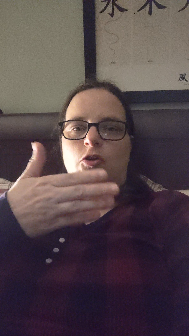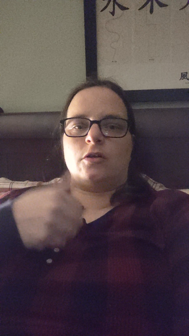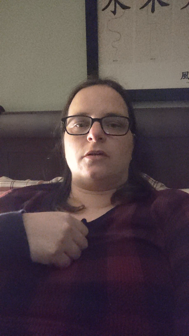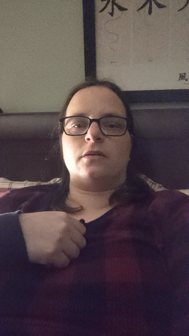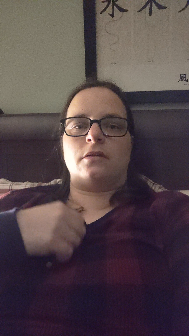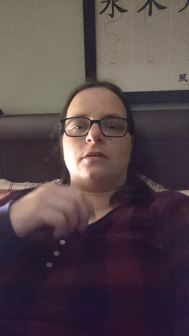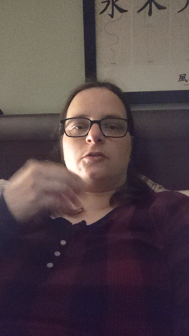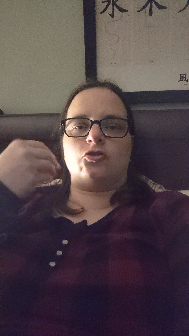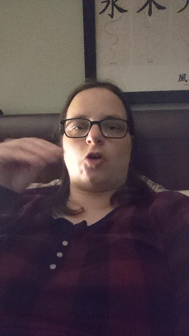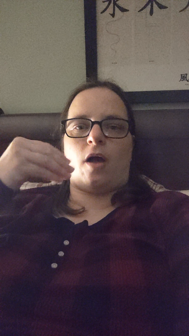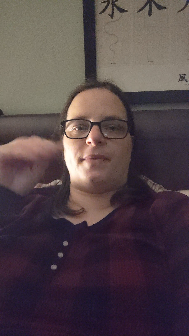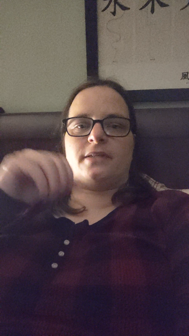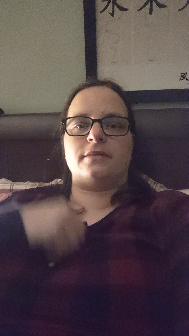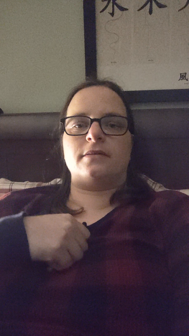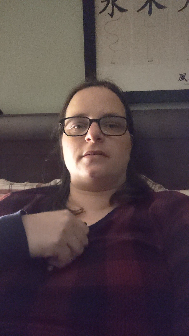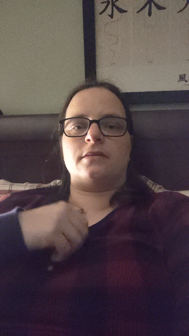shopping